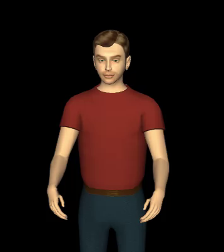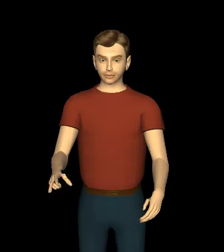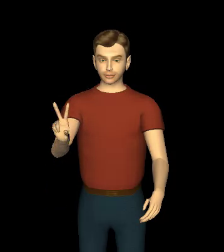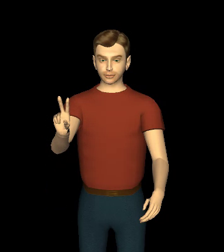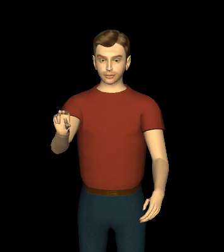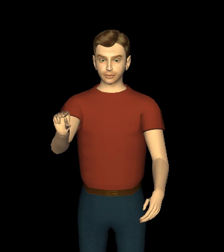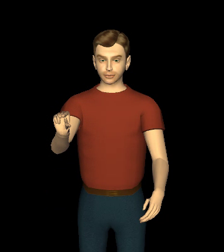30